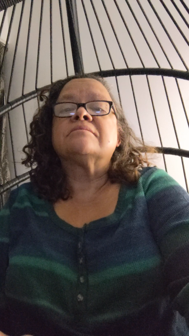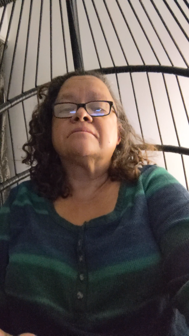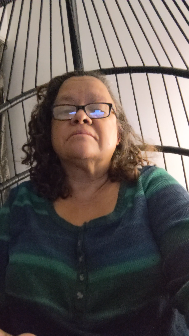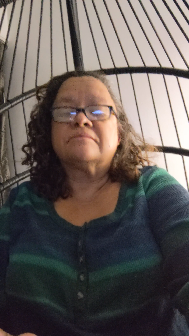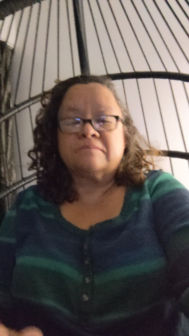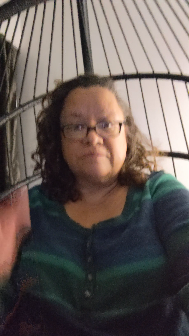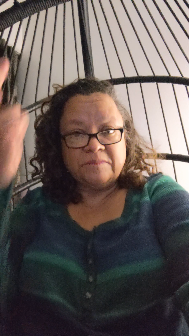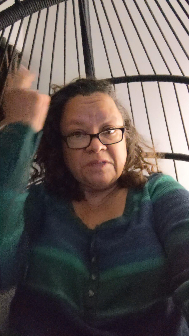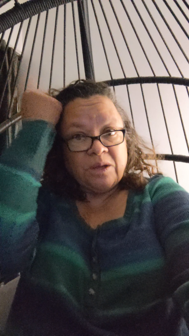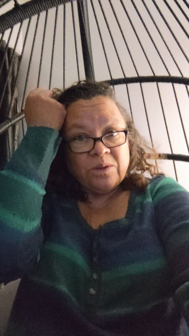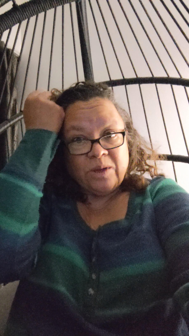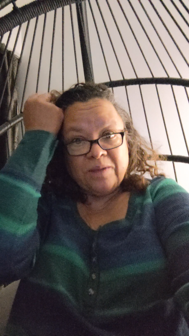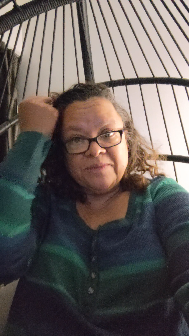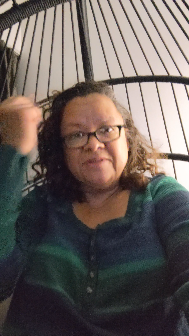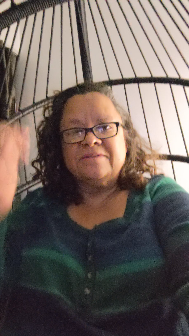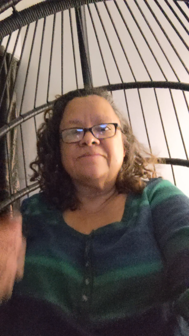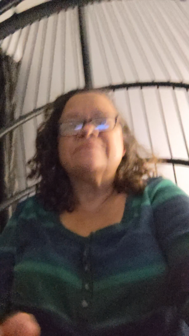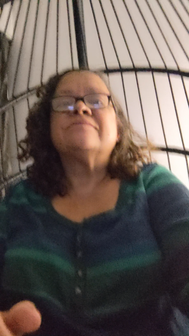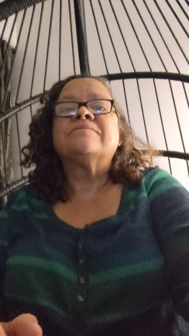rabbit